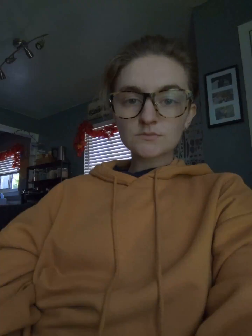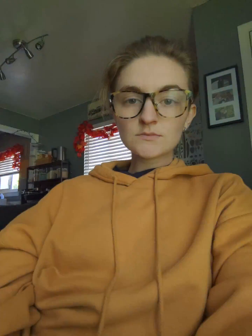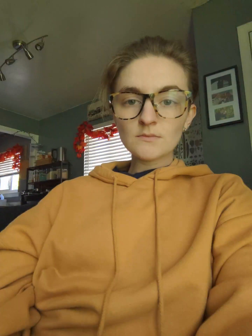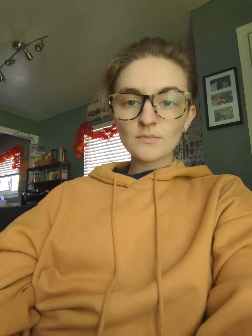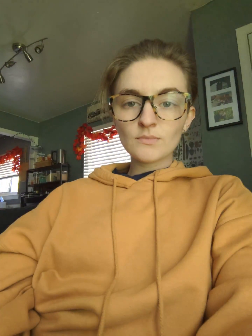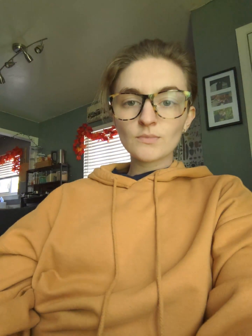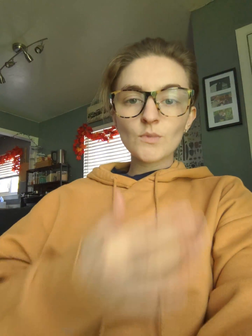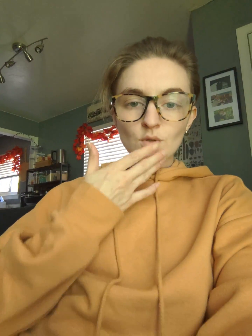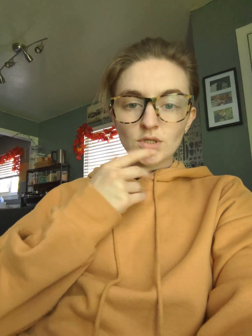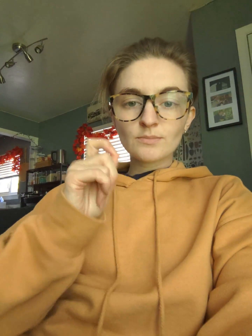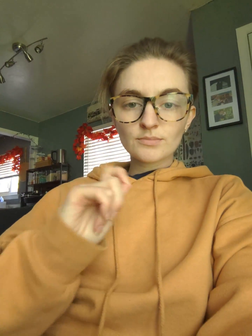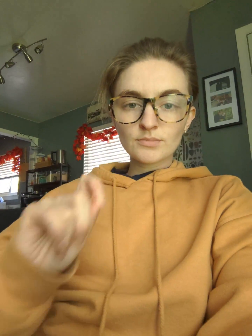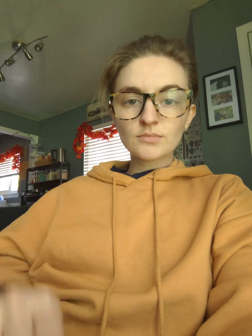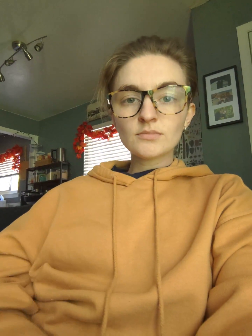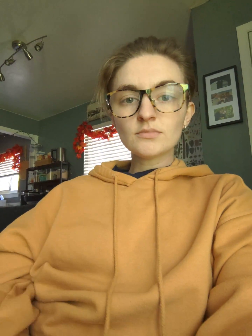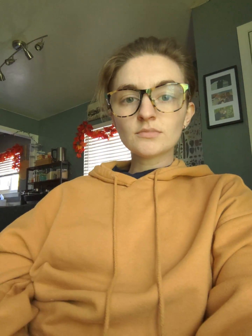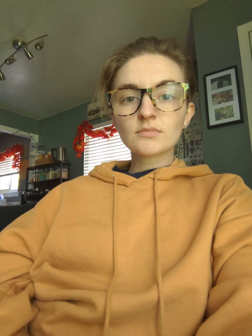crayon